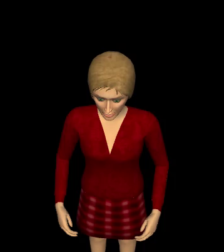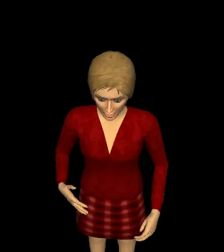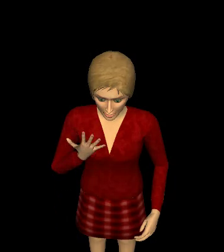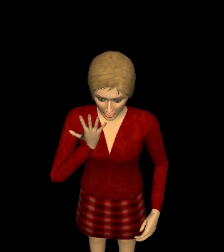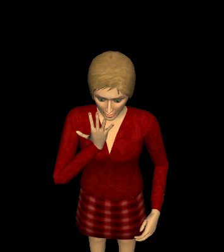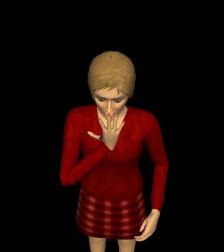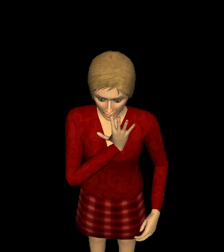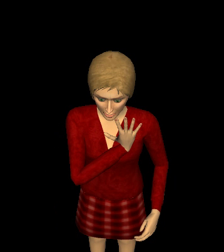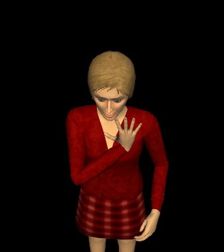لون